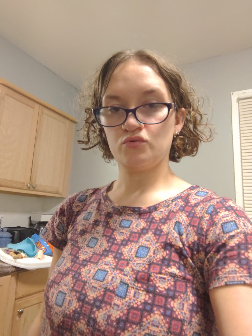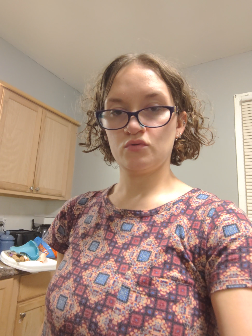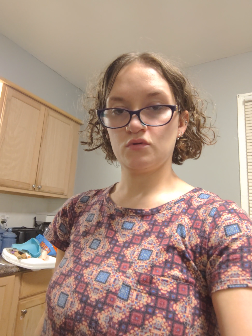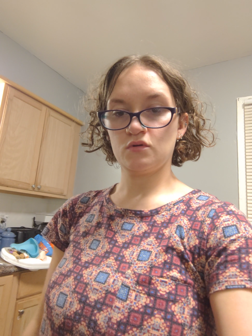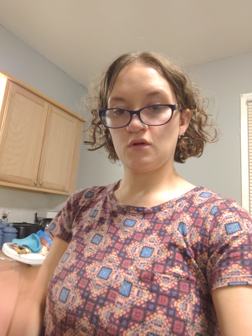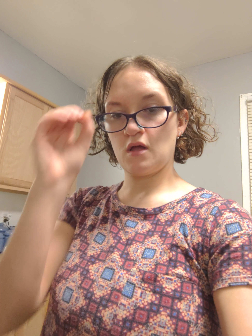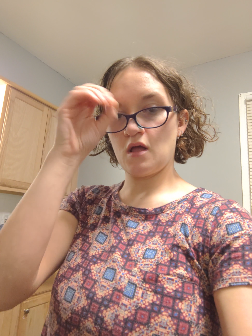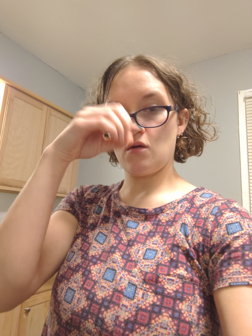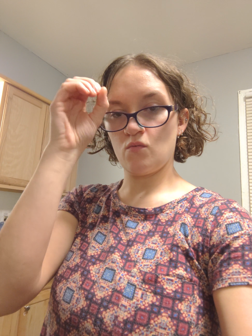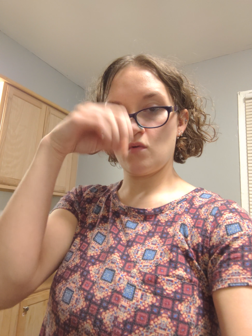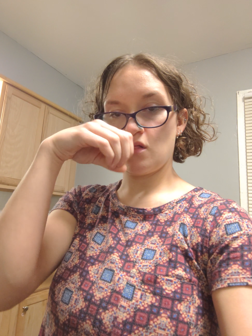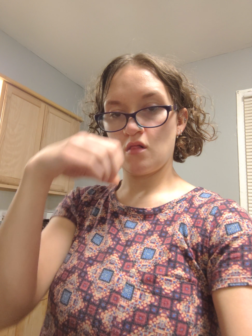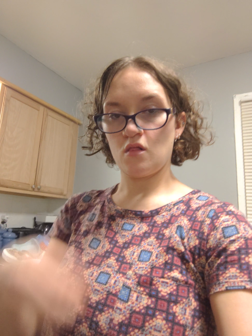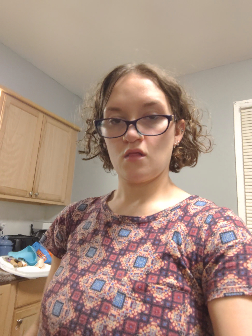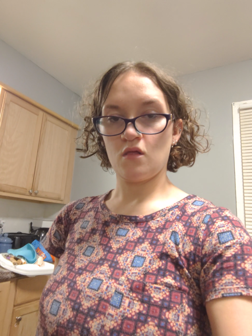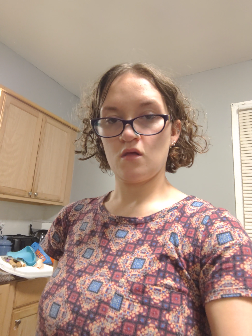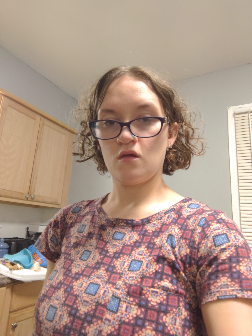owl